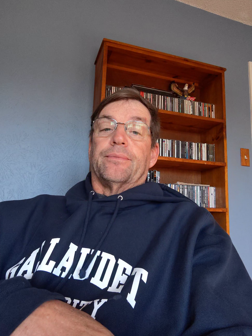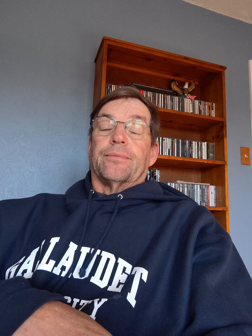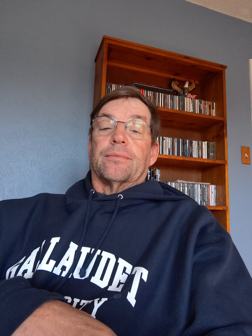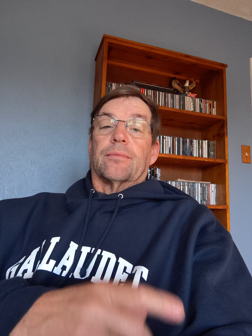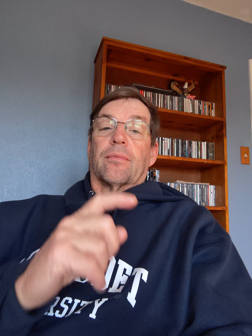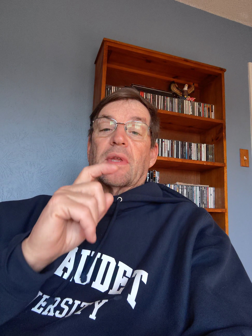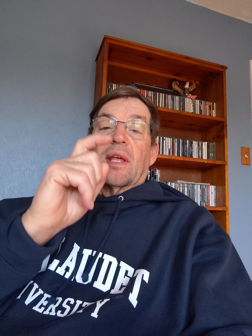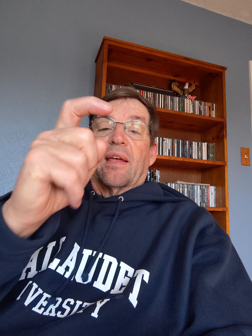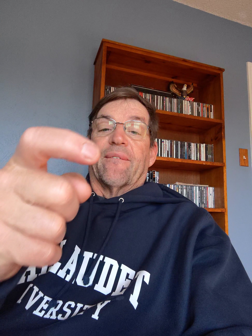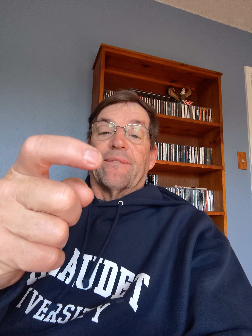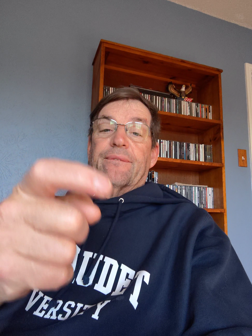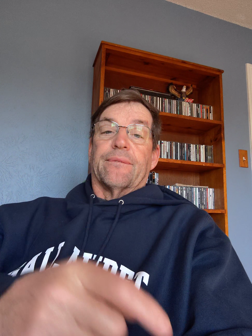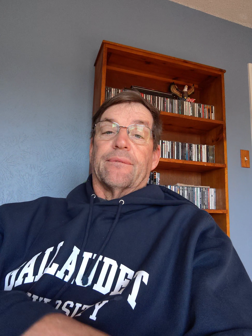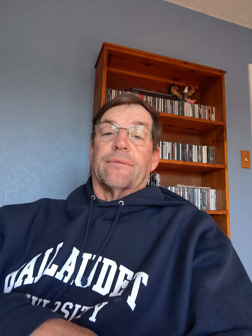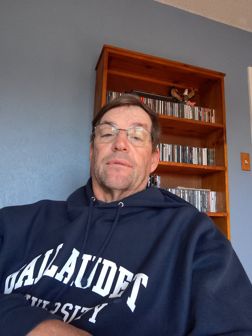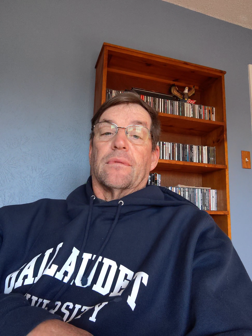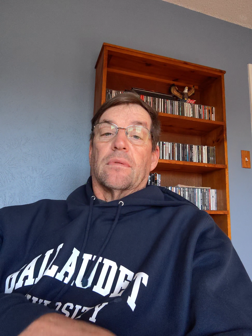gift